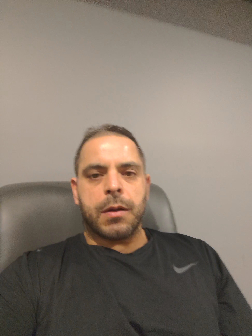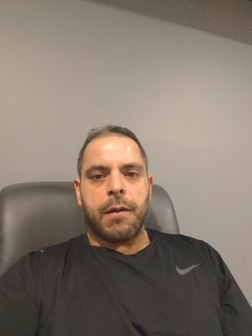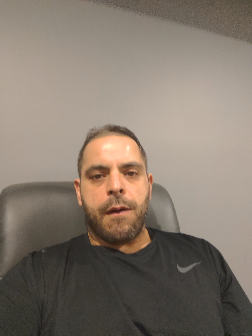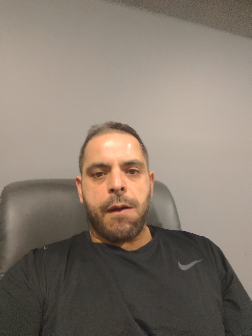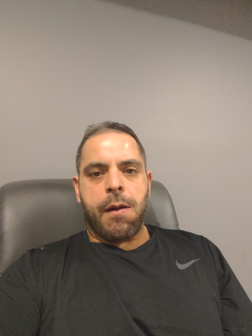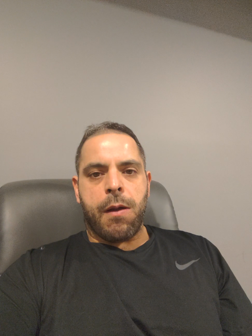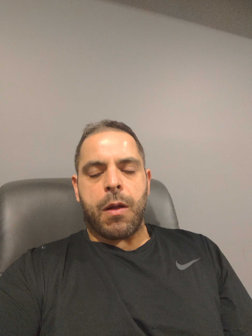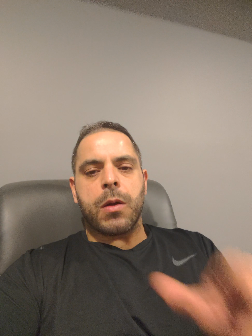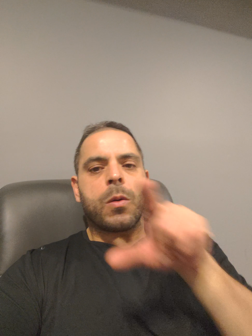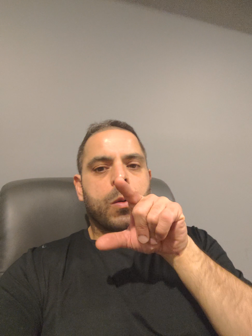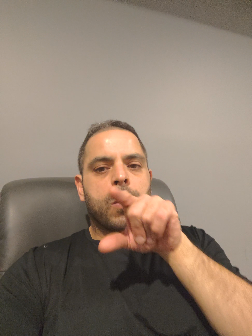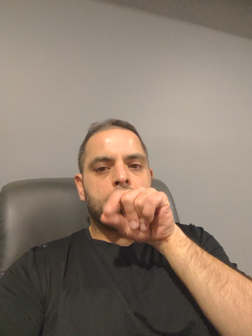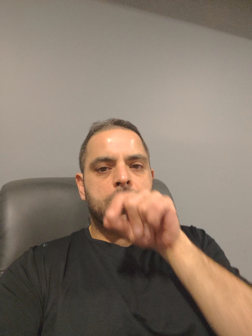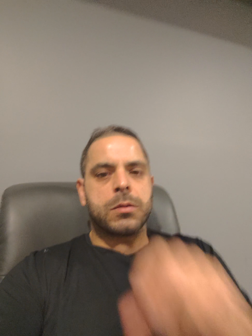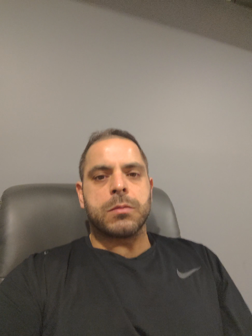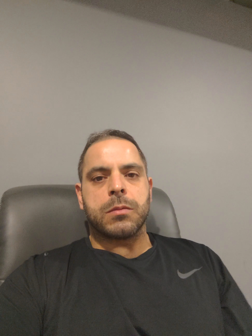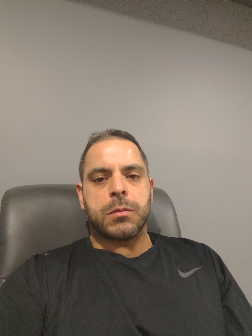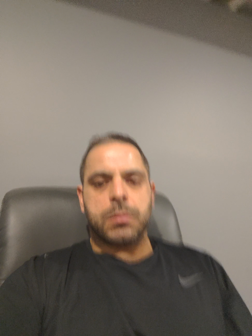goose